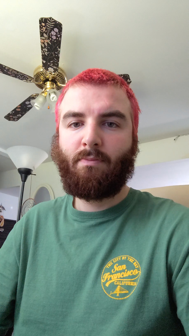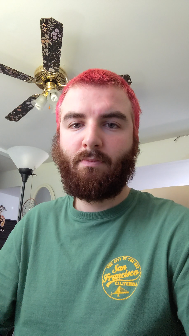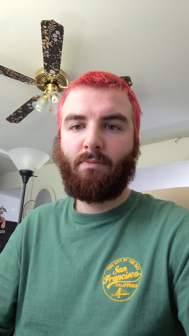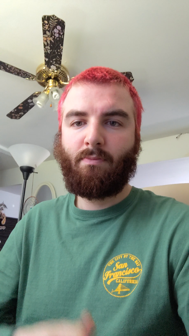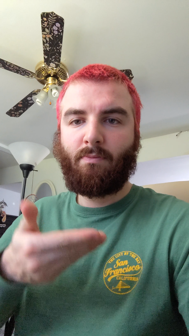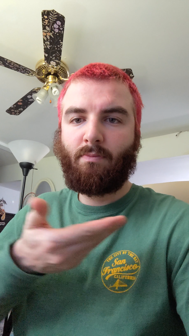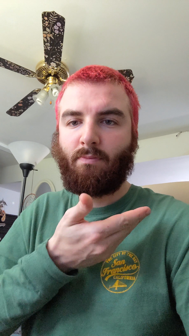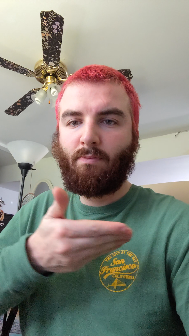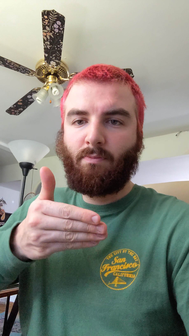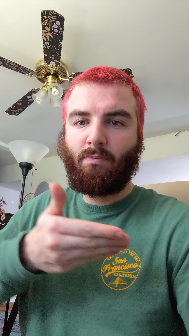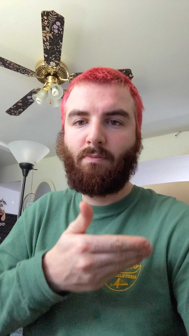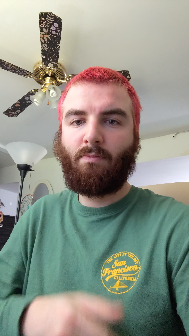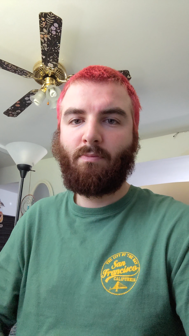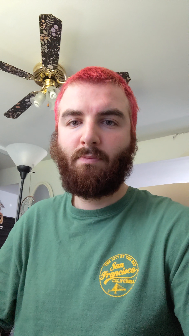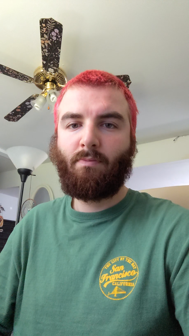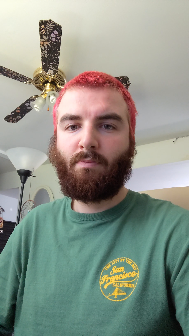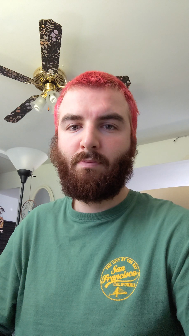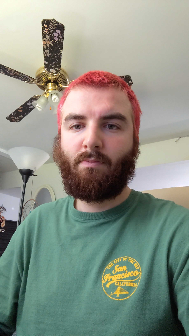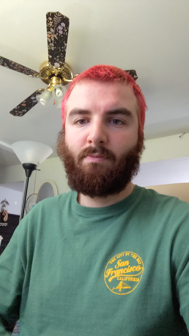baby